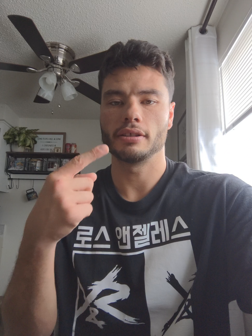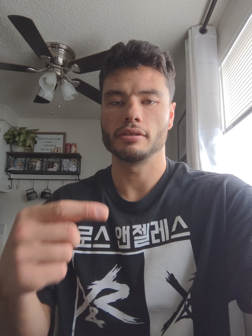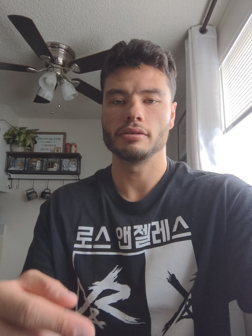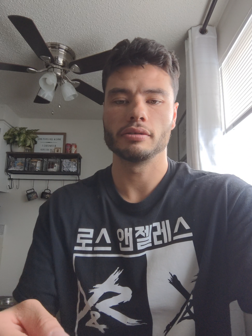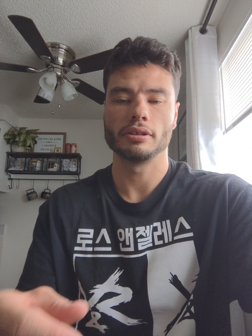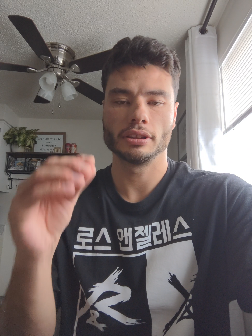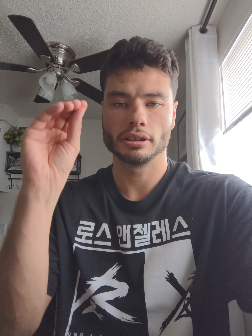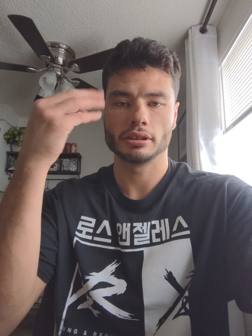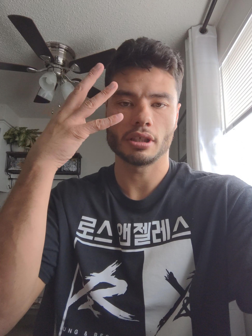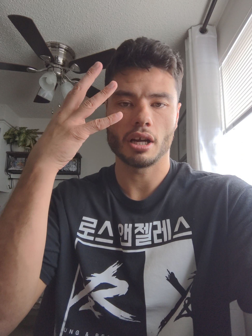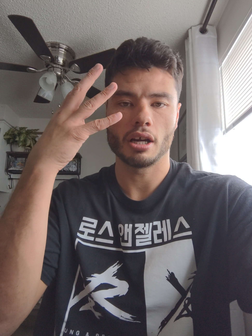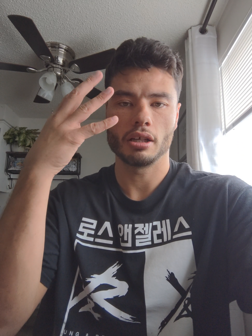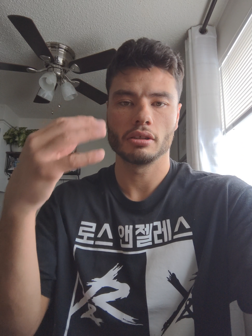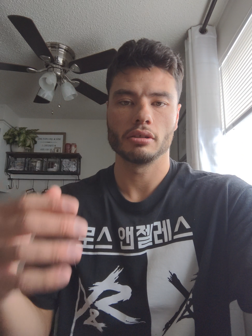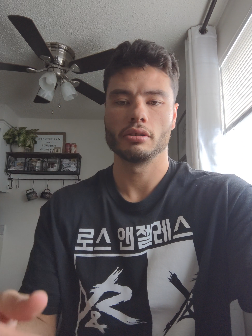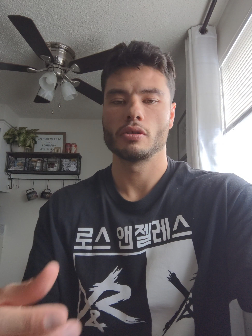sun